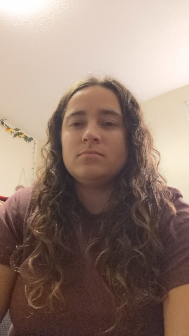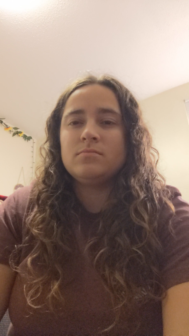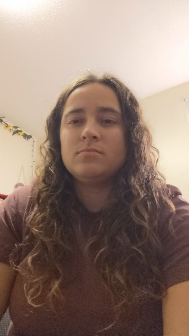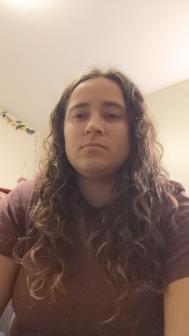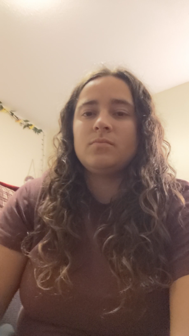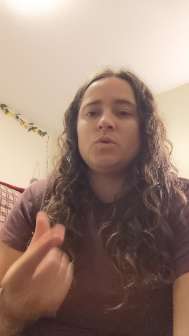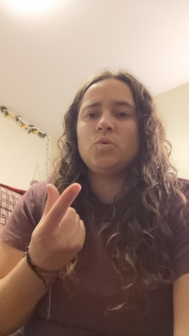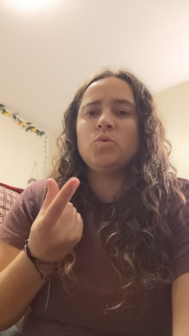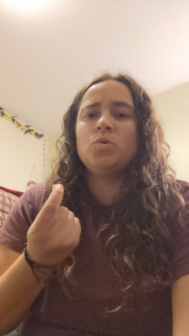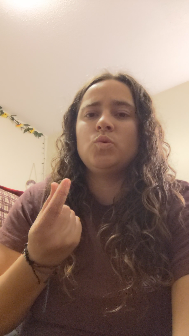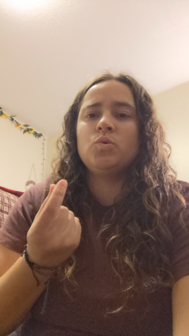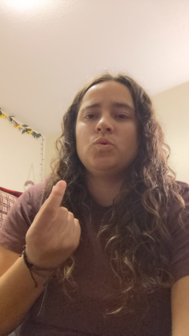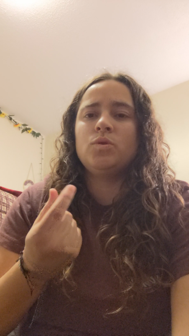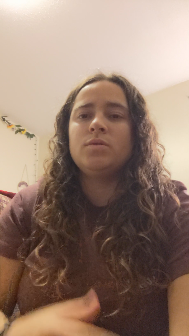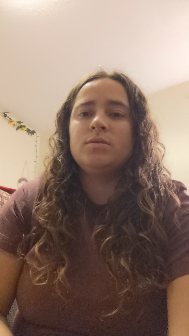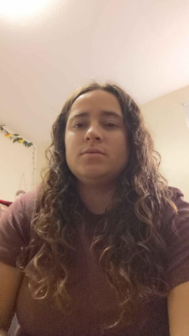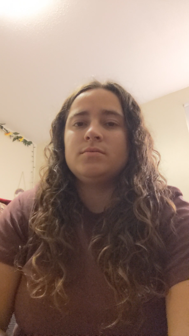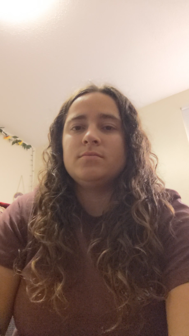do